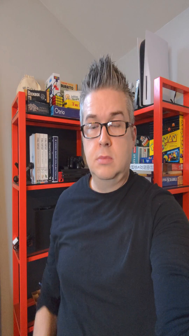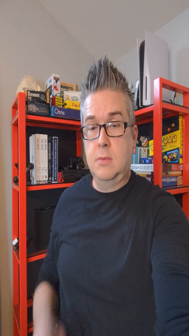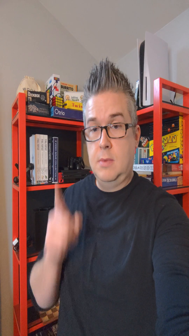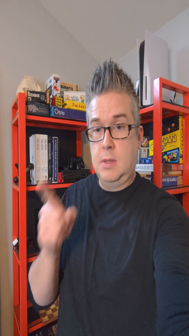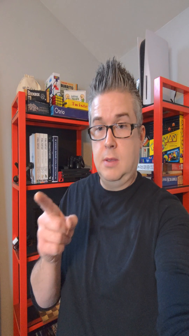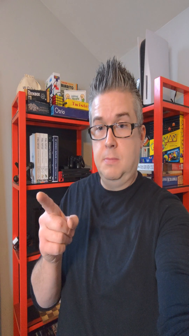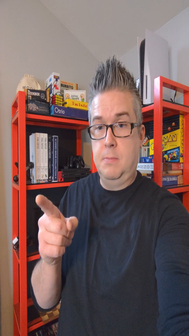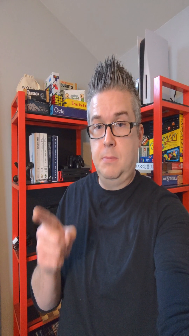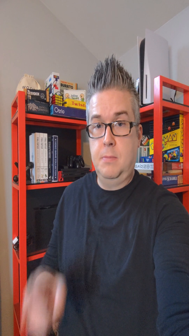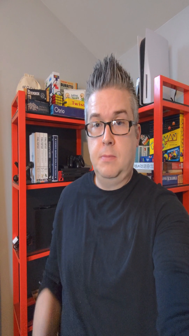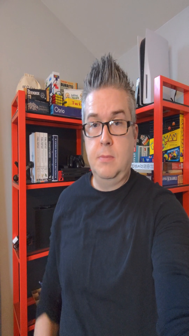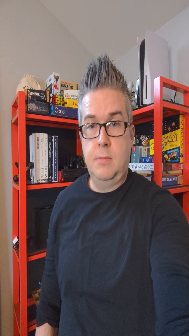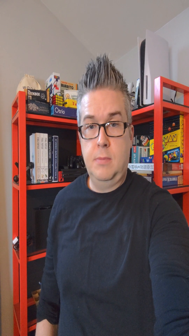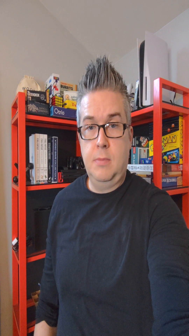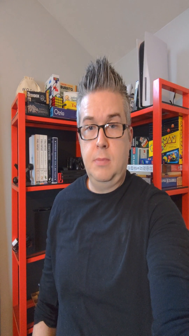he/she/it